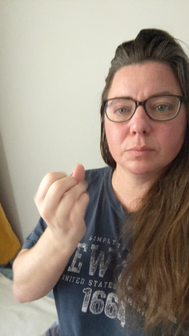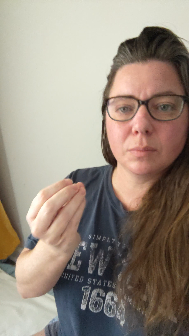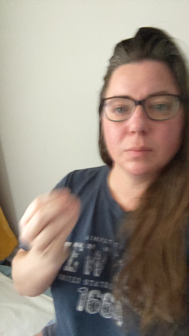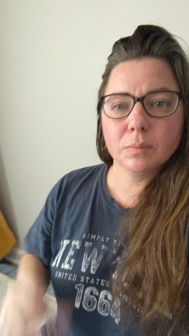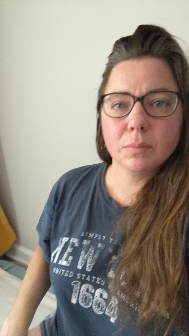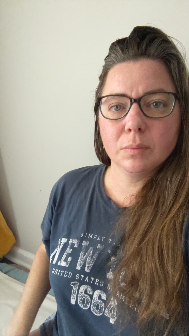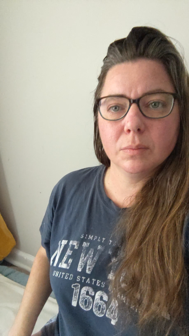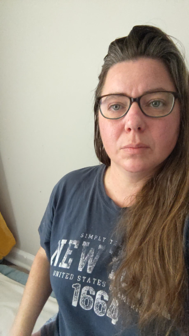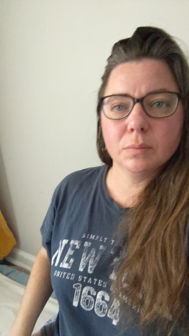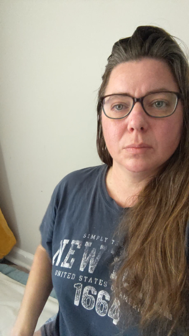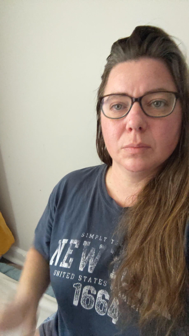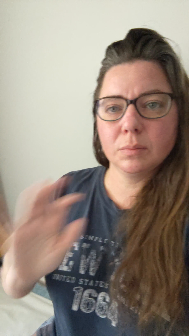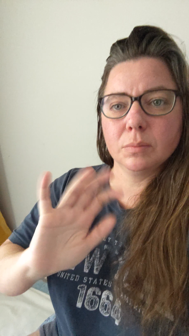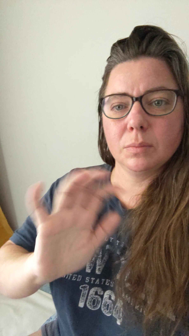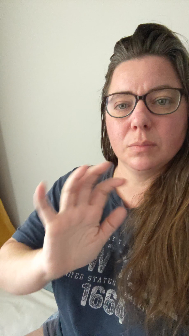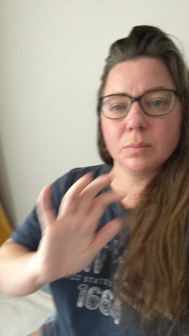cheese